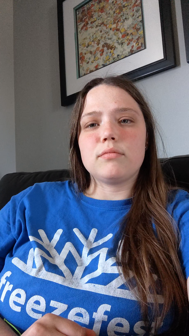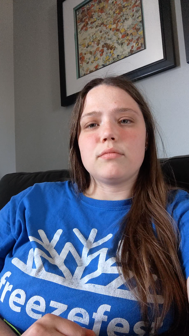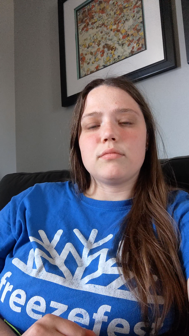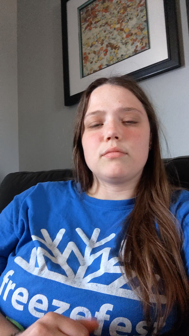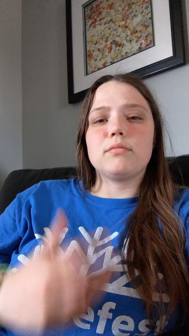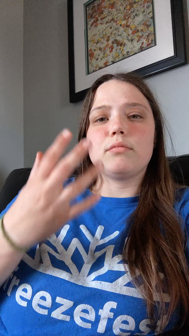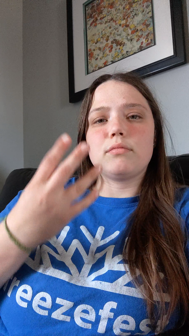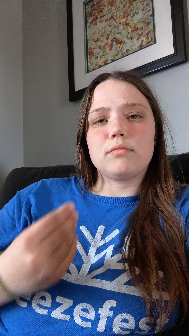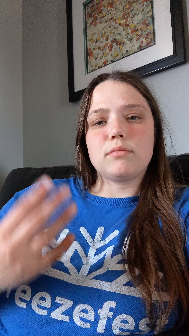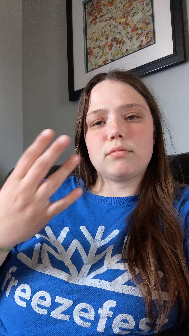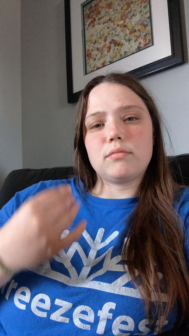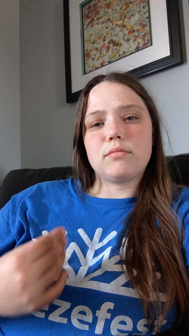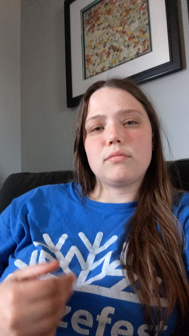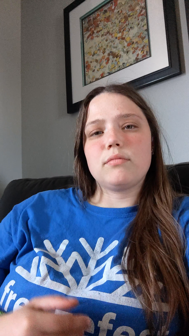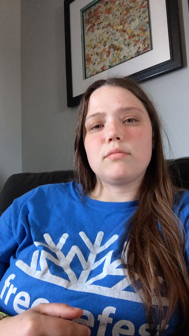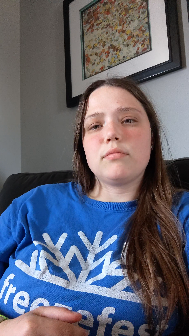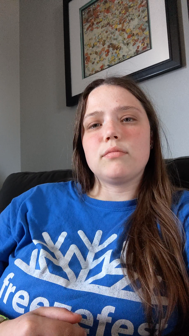gentle